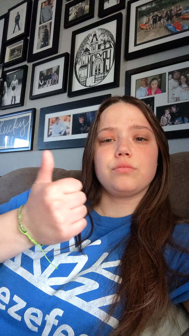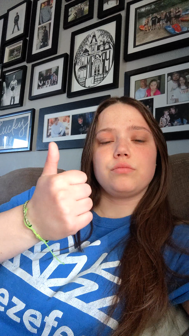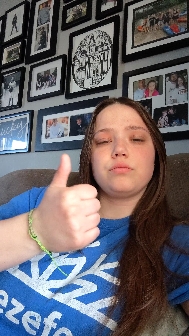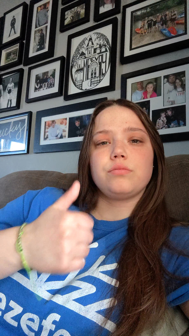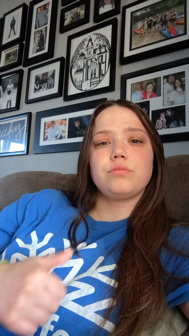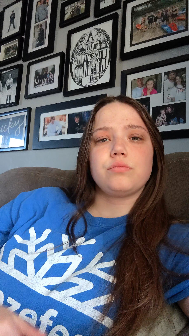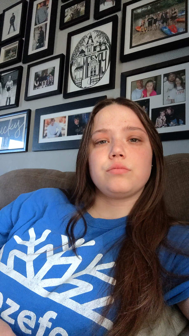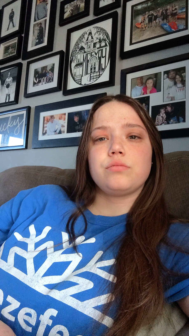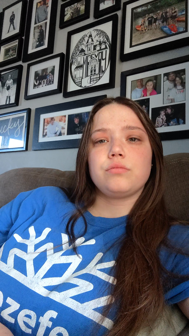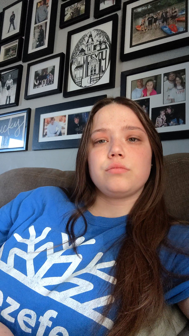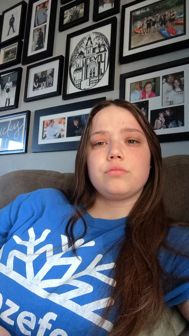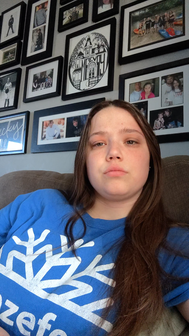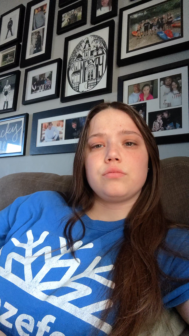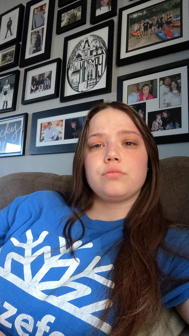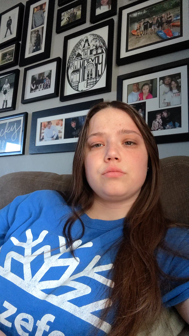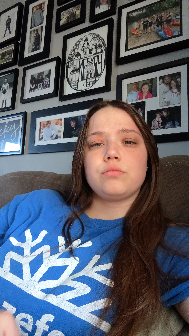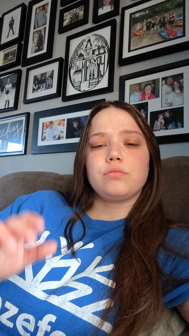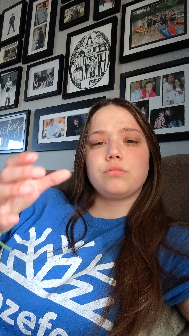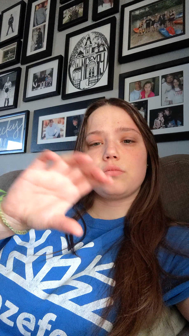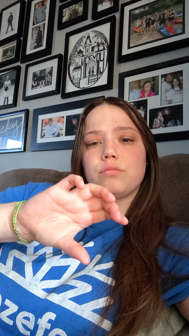dump